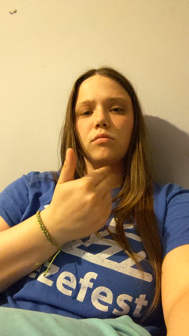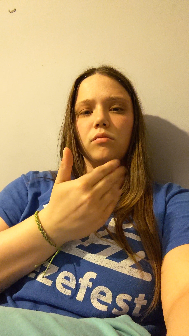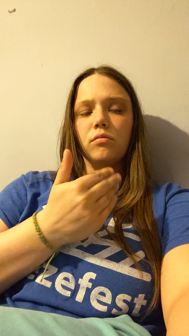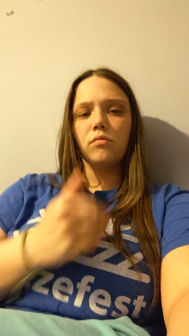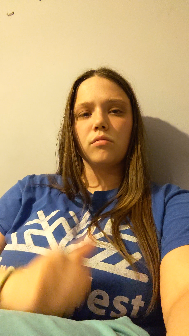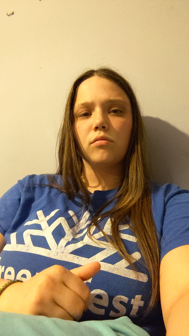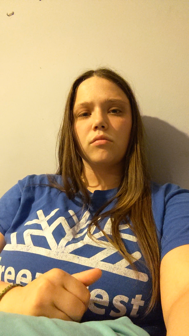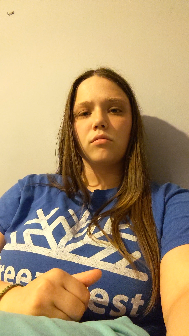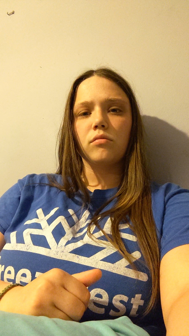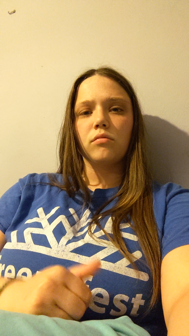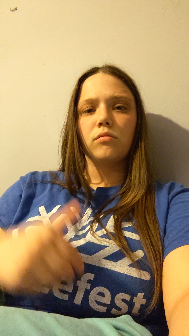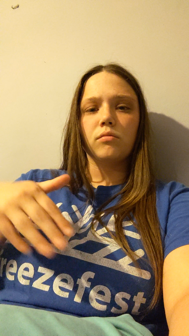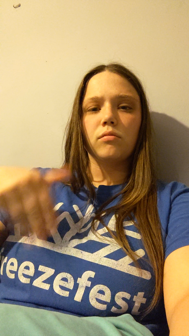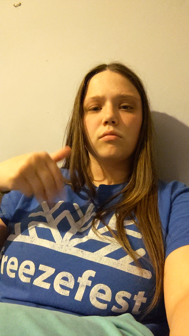pants